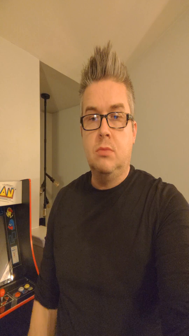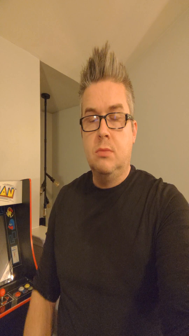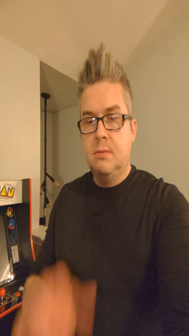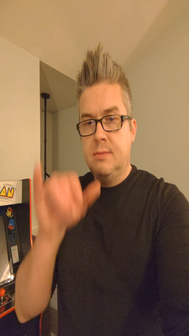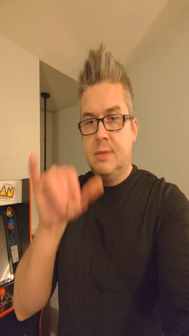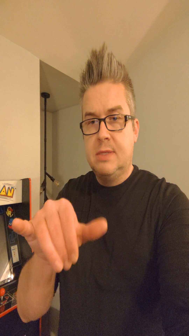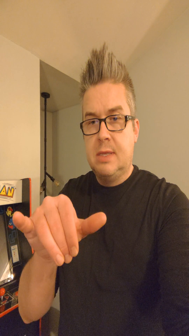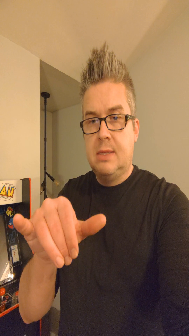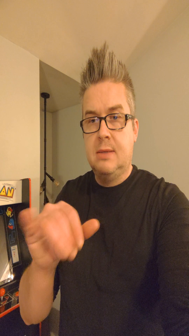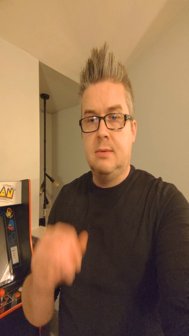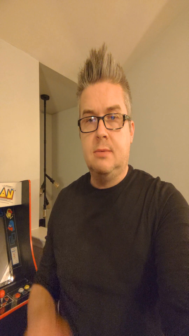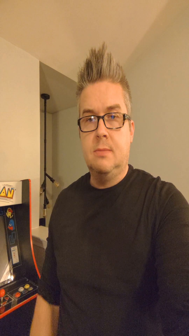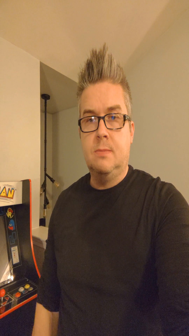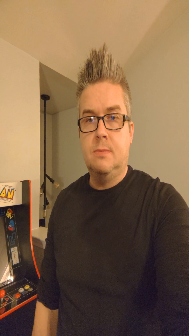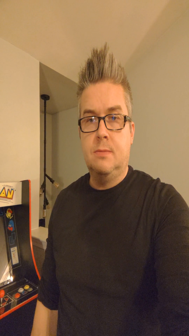stay